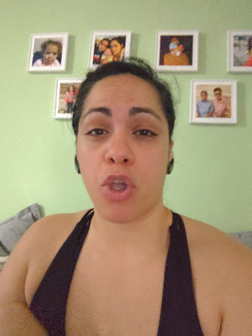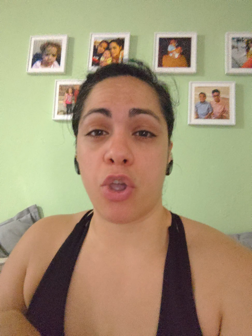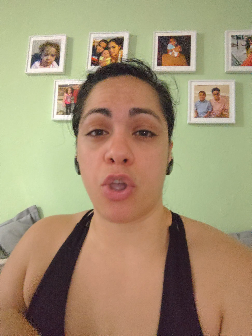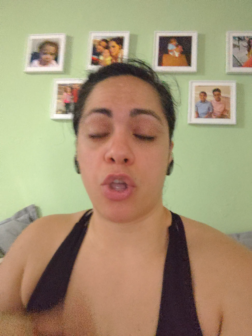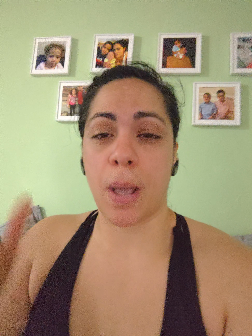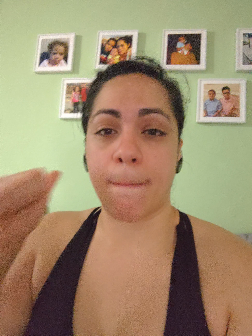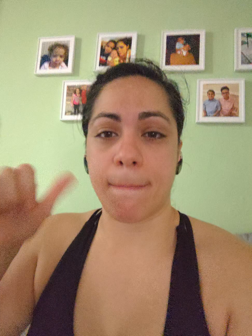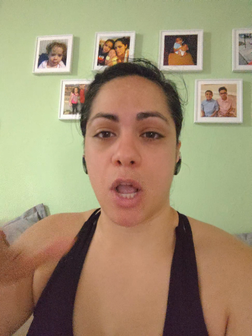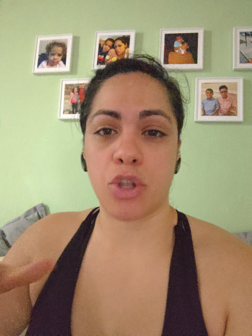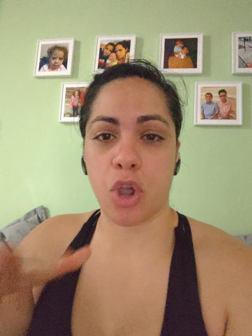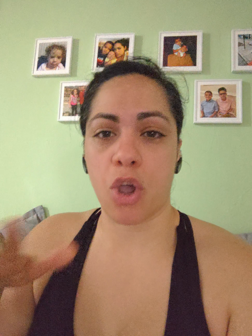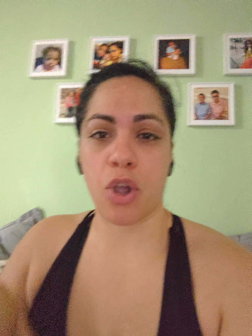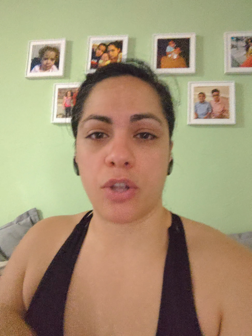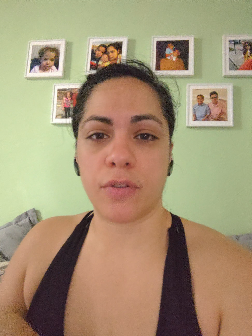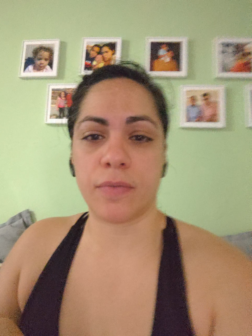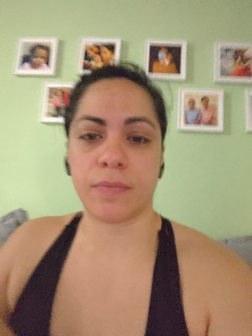backyard